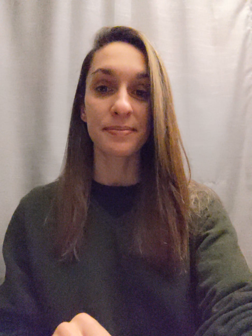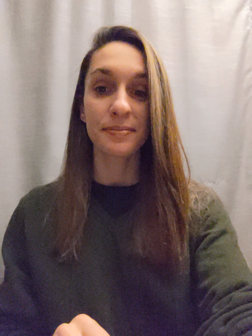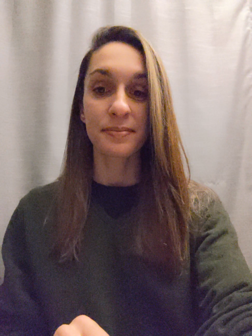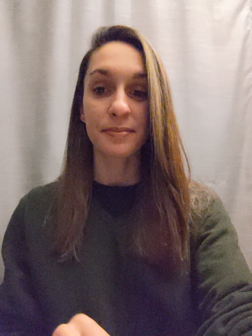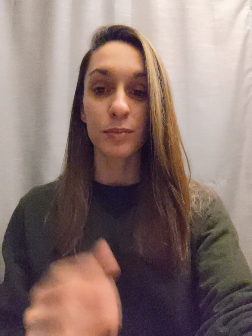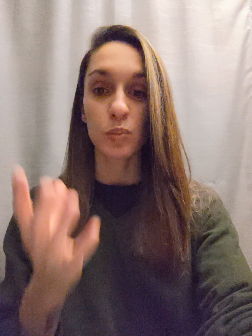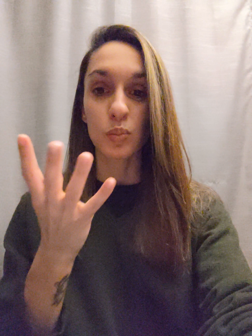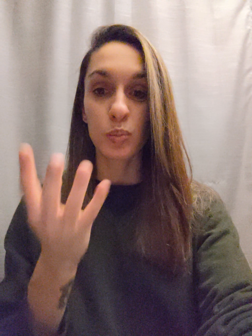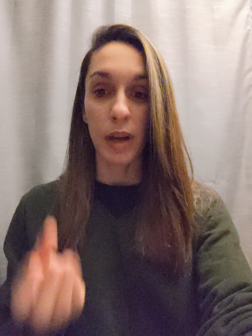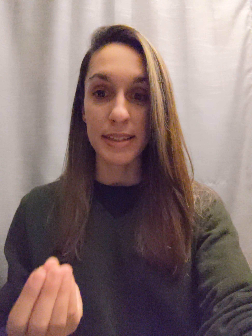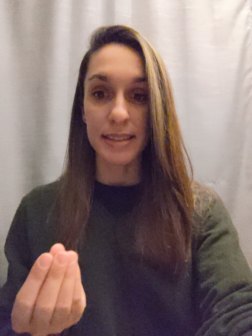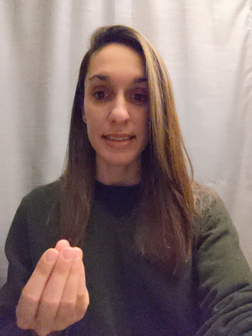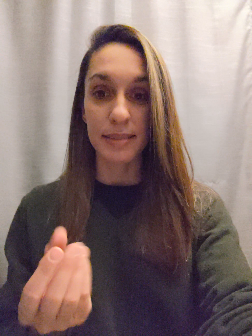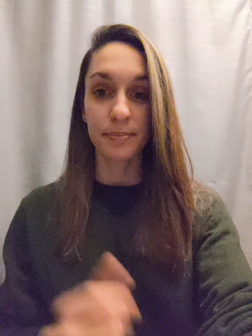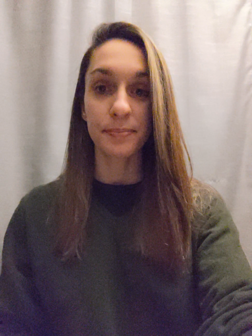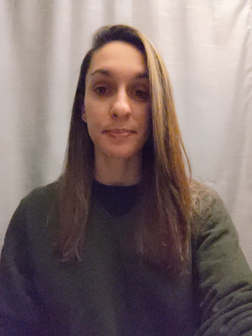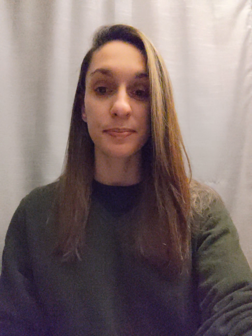wet